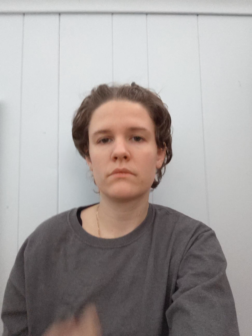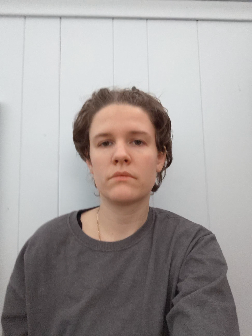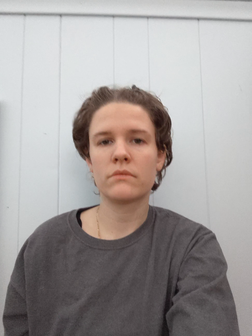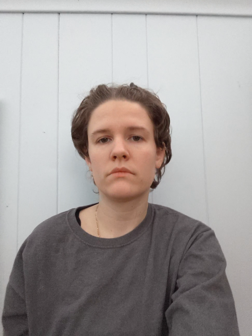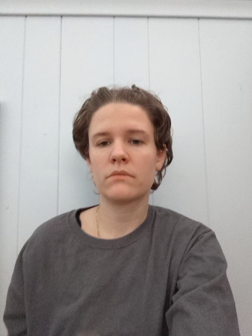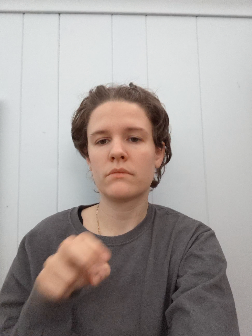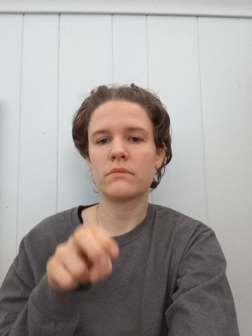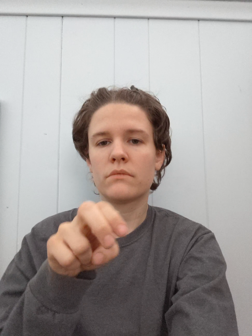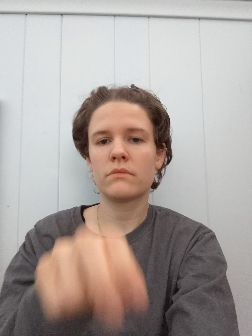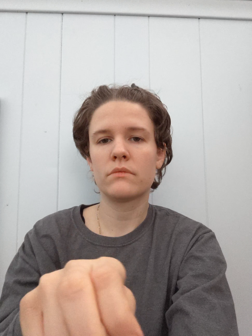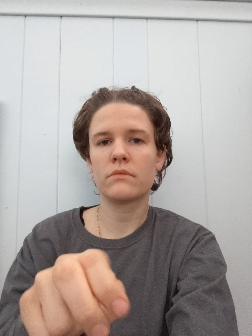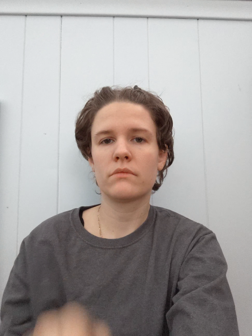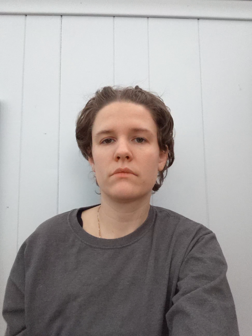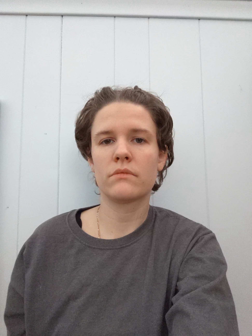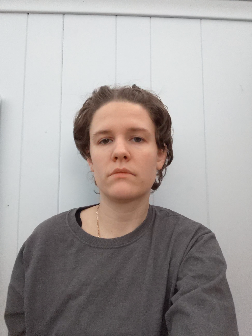ride